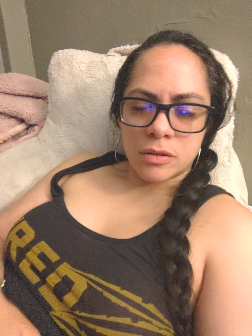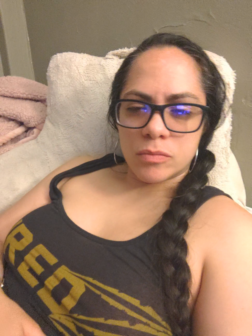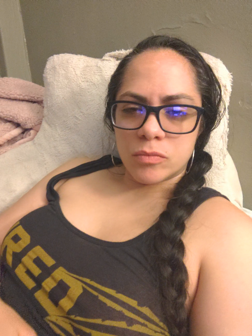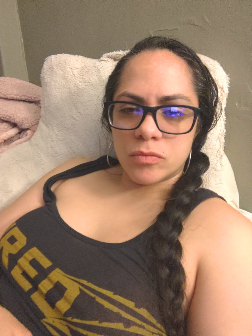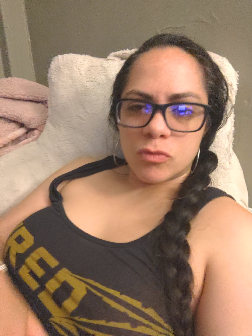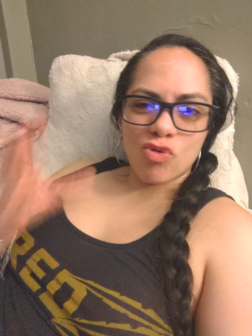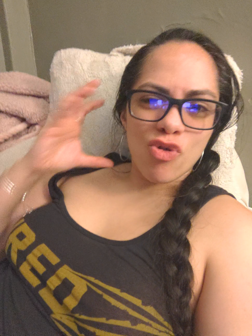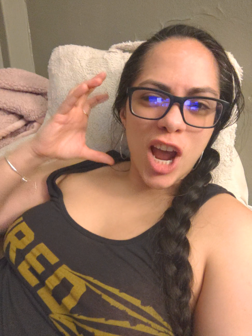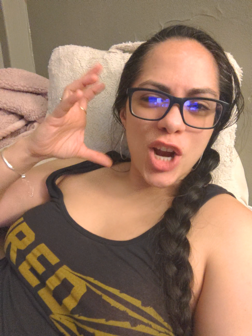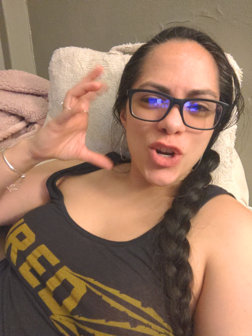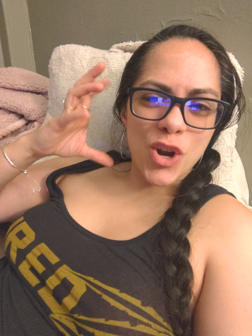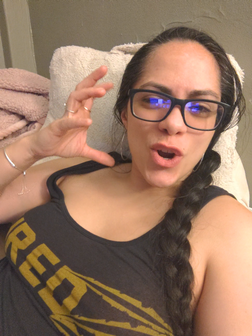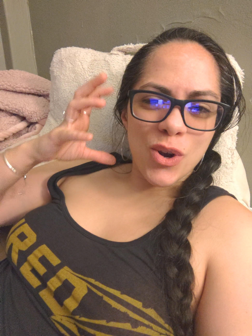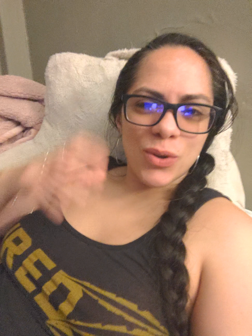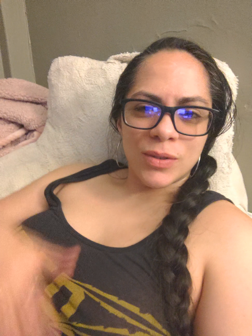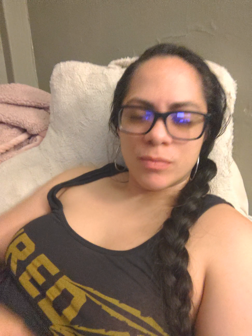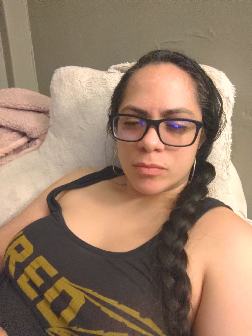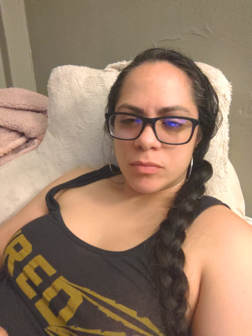radio